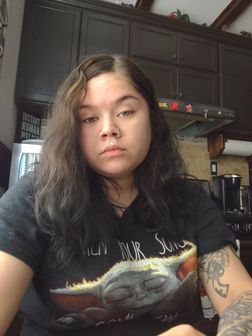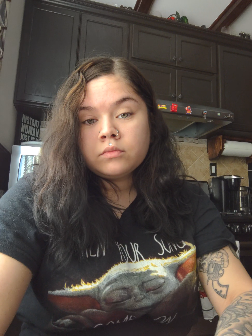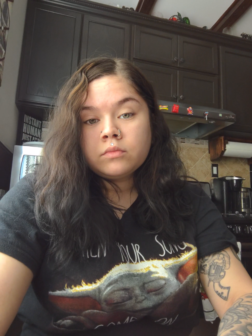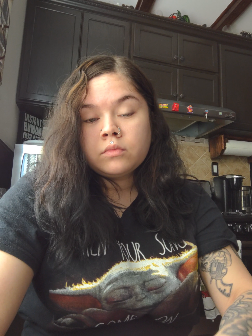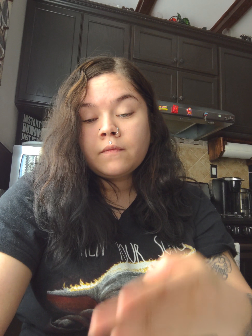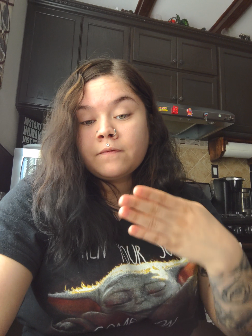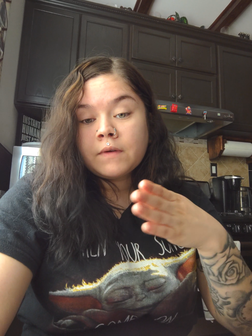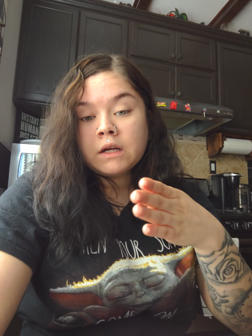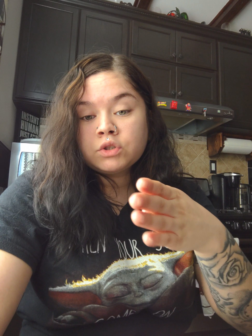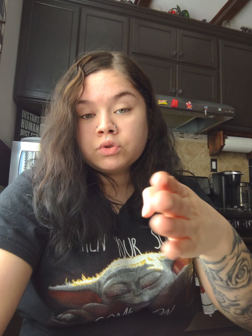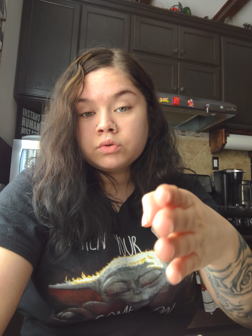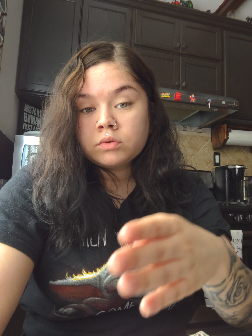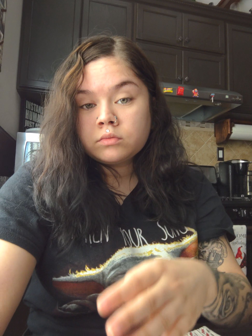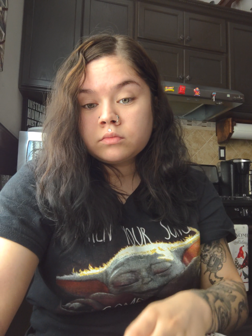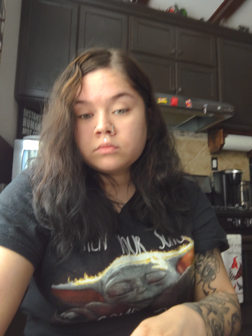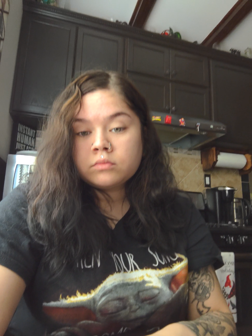fish